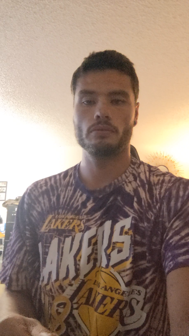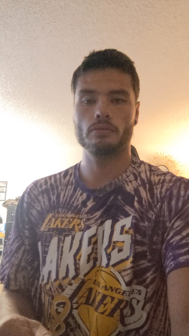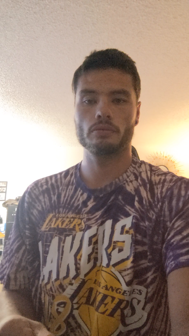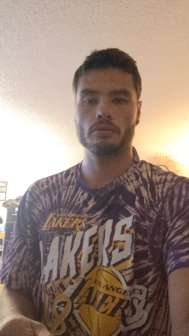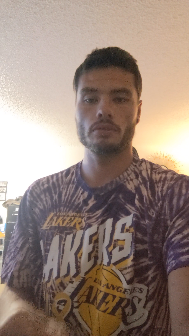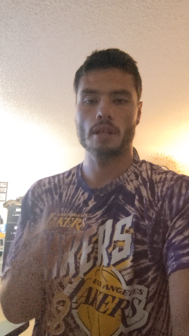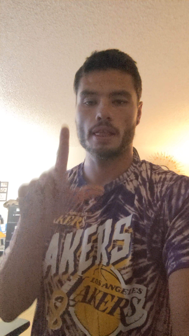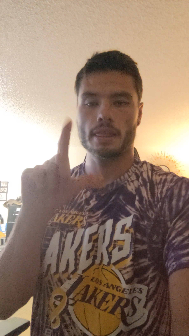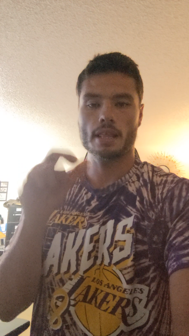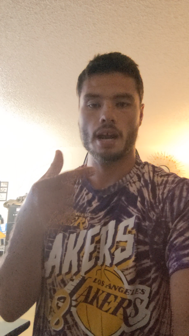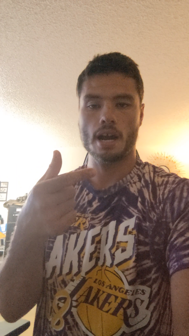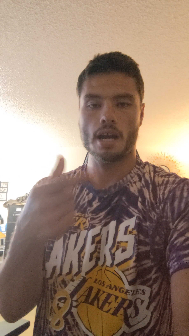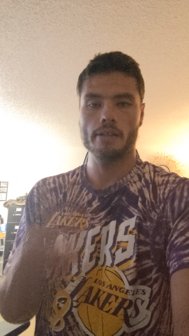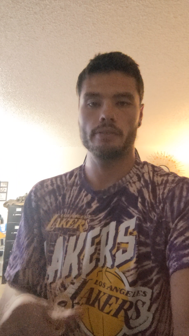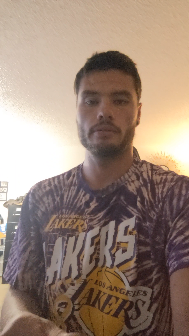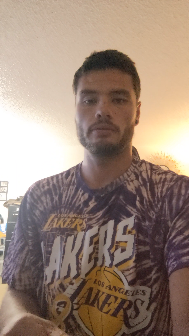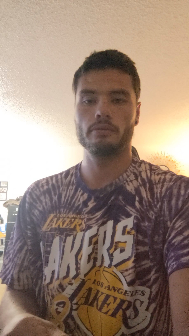leg